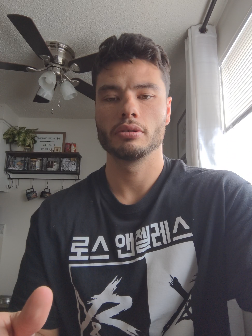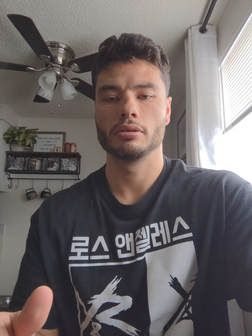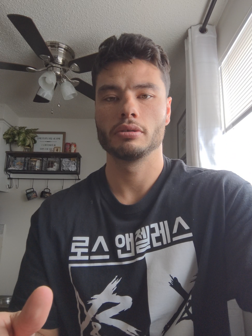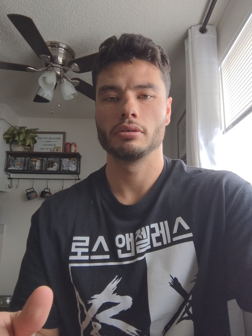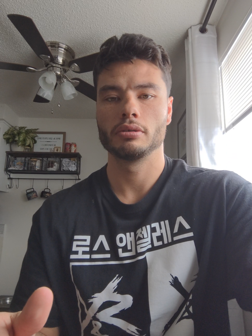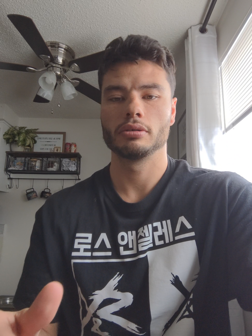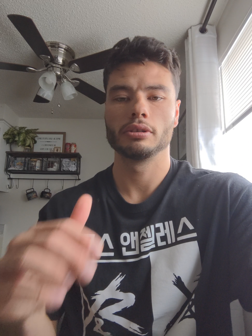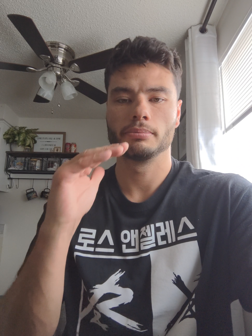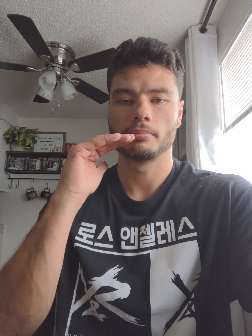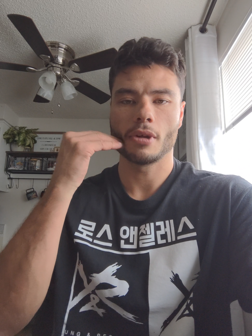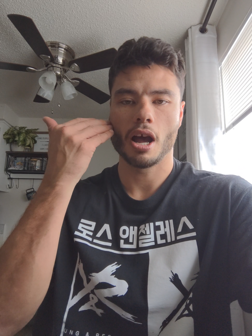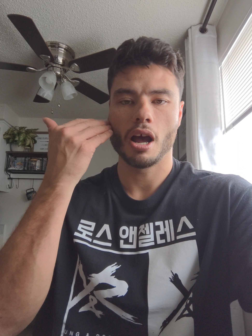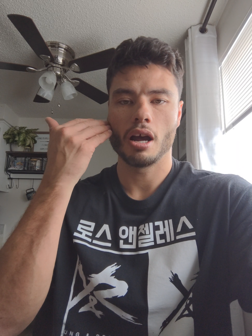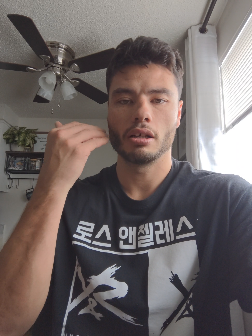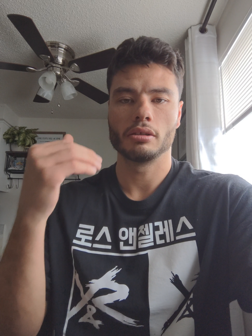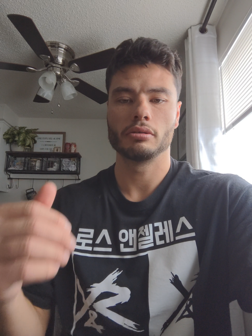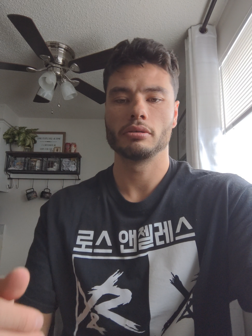smile